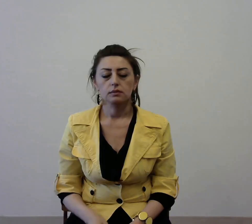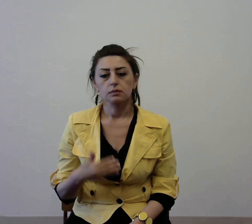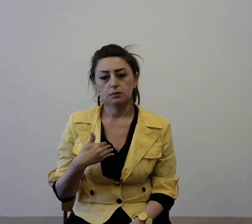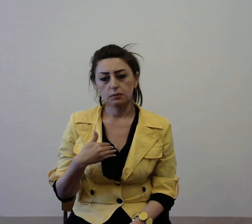mən